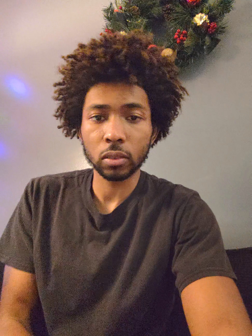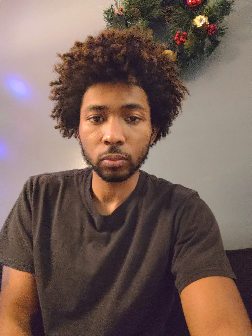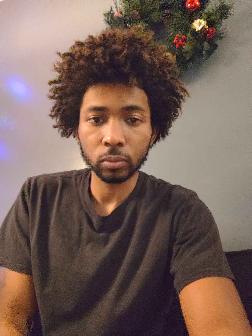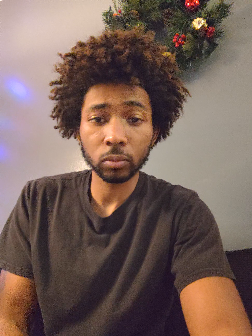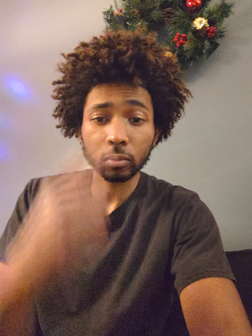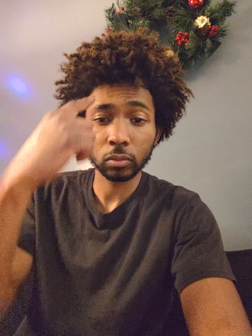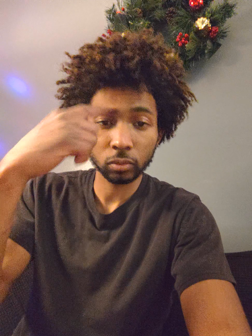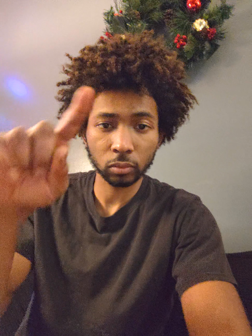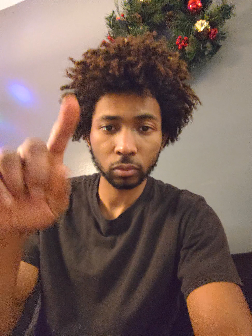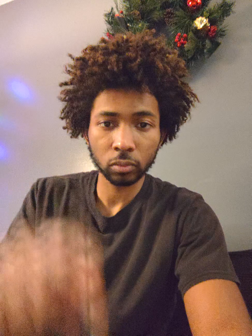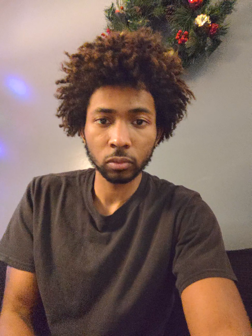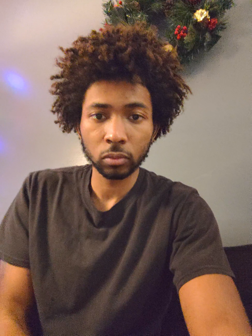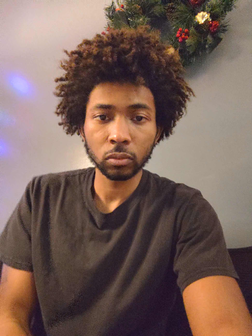for